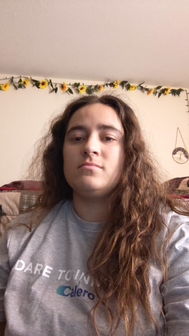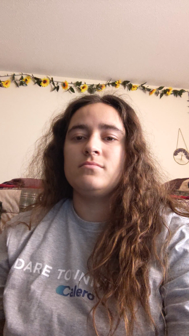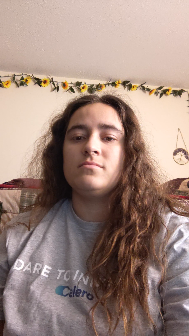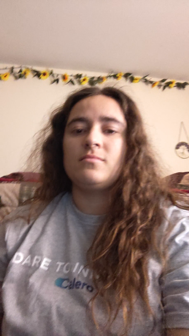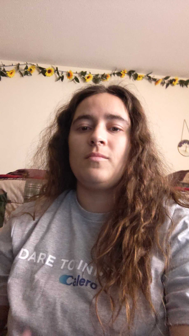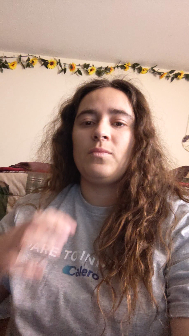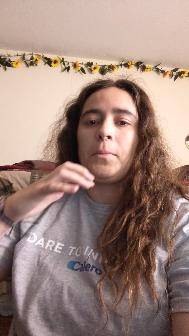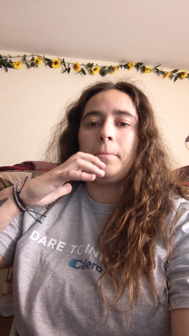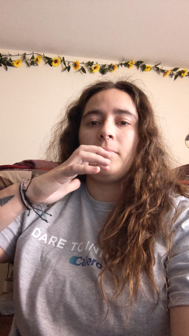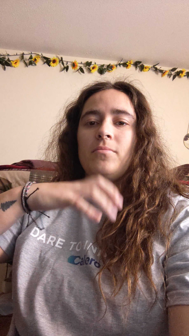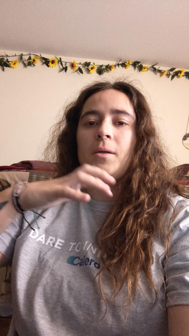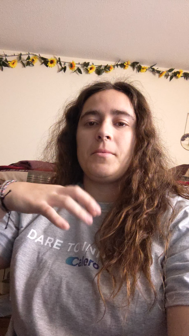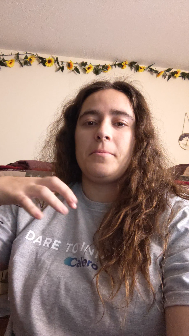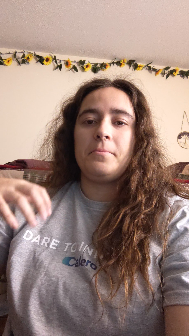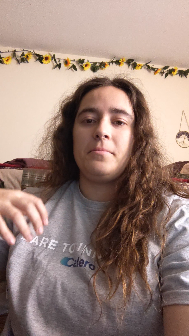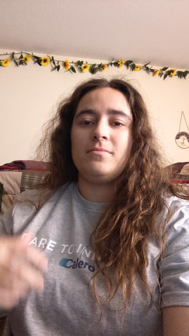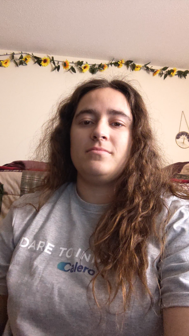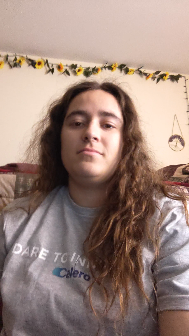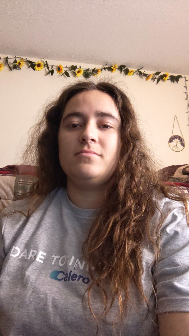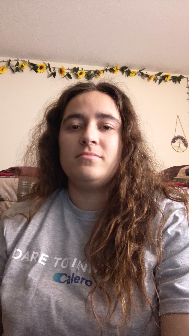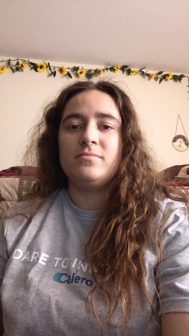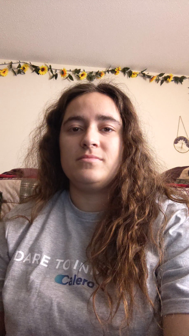grapes